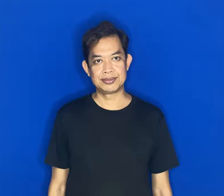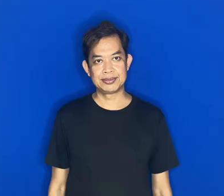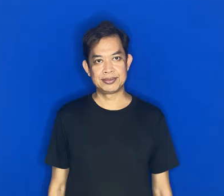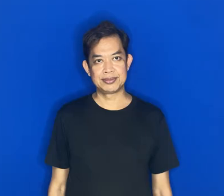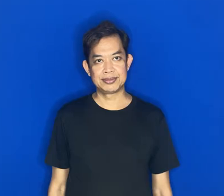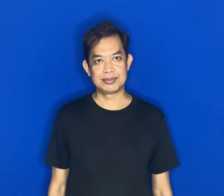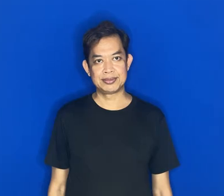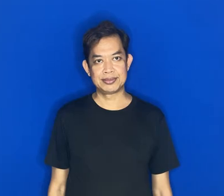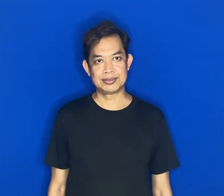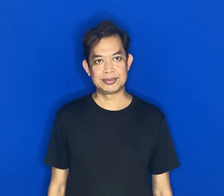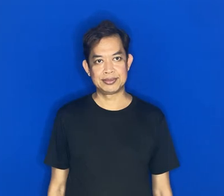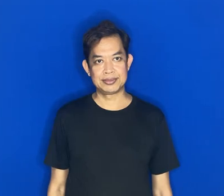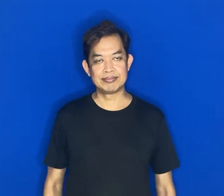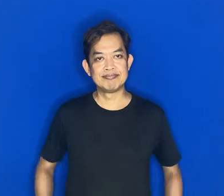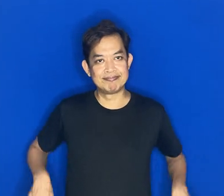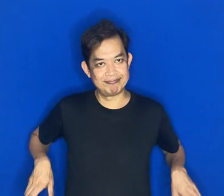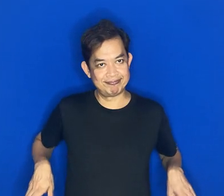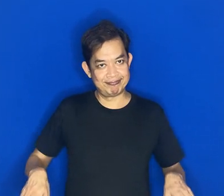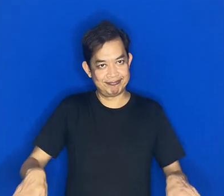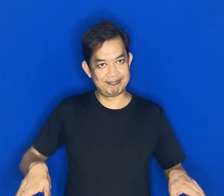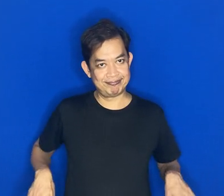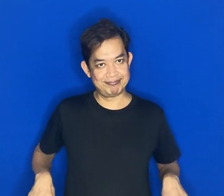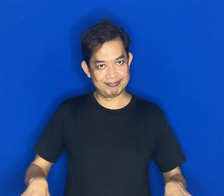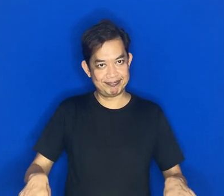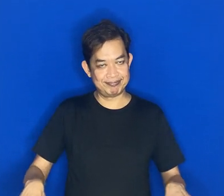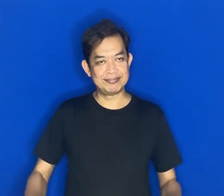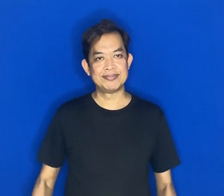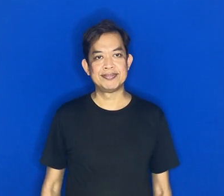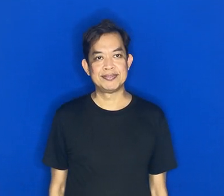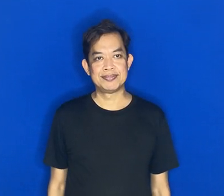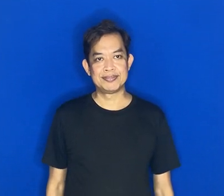weelchair person